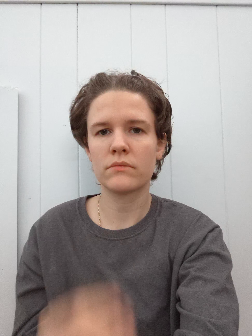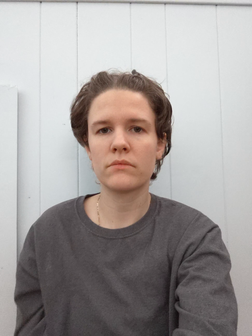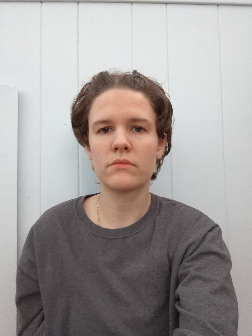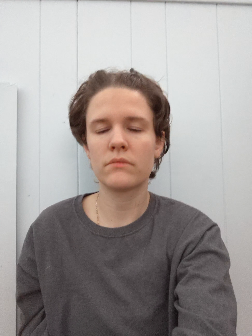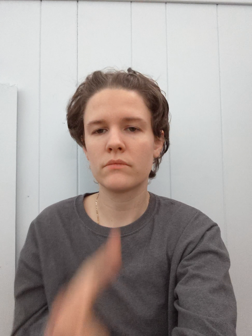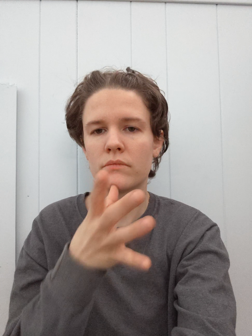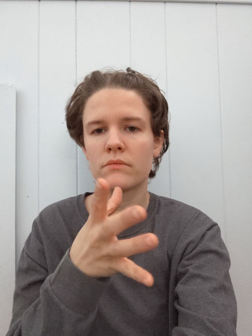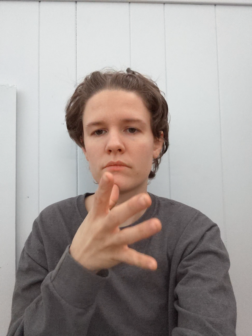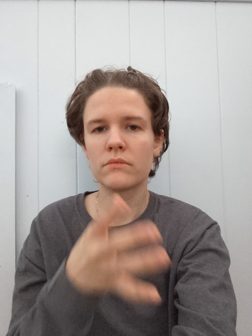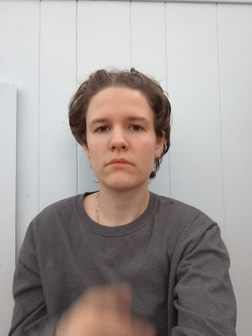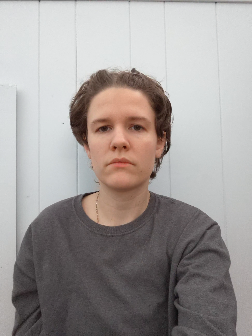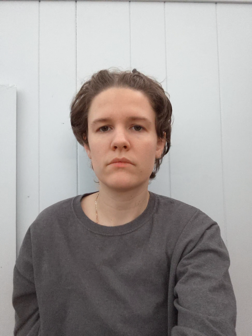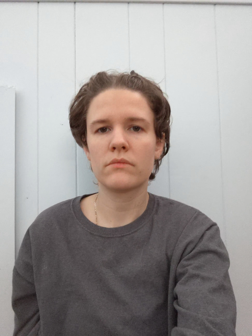mom